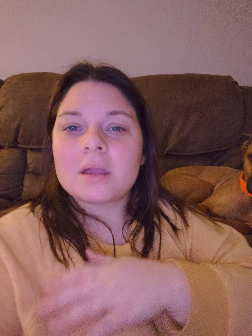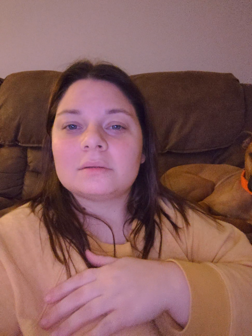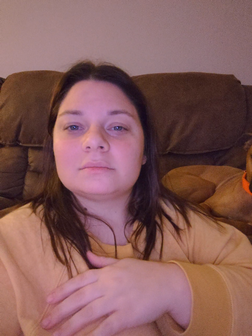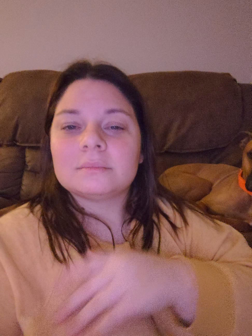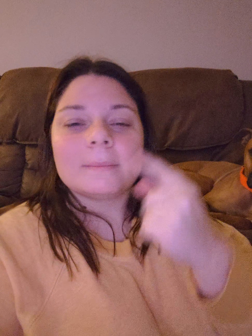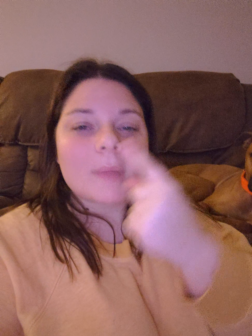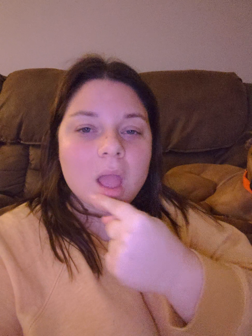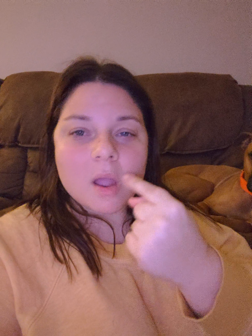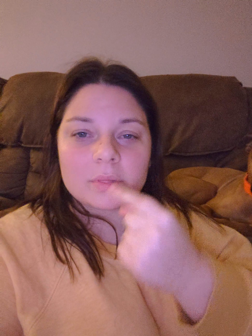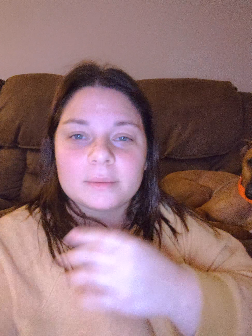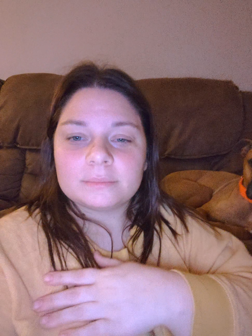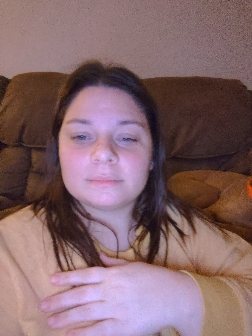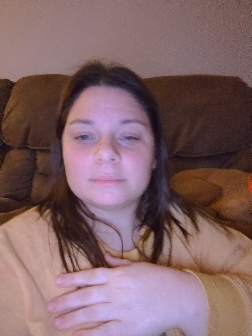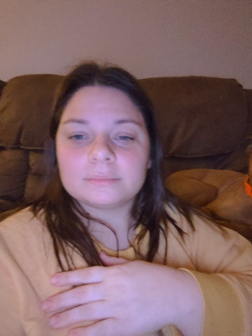mouth